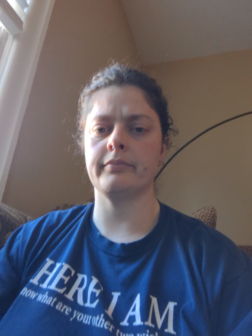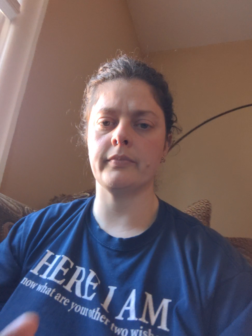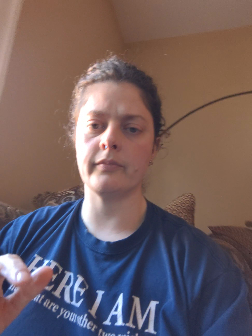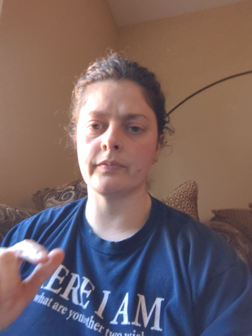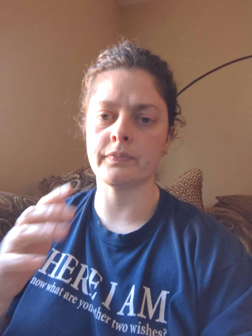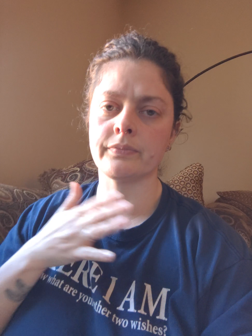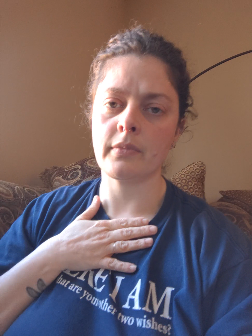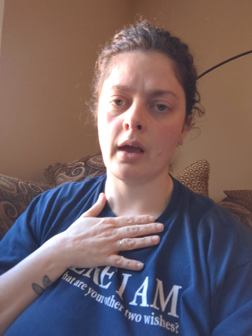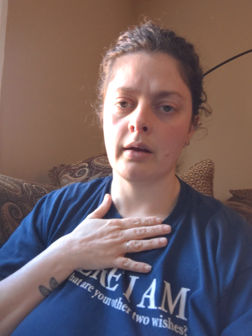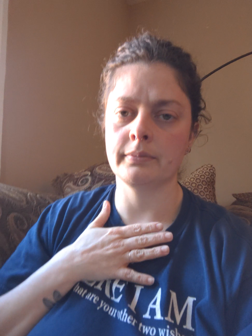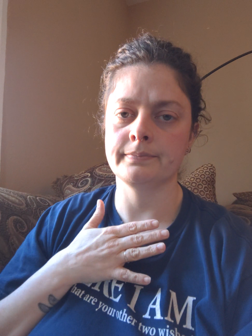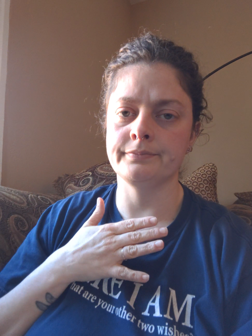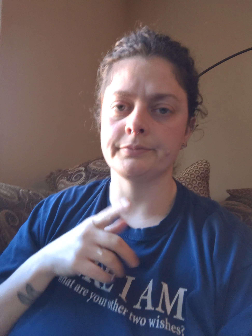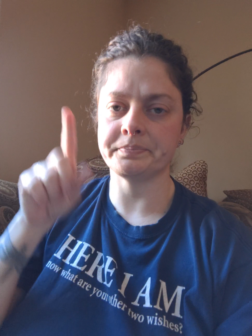my